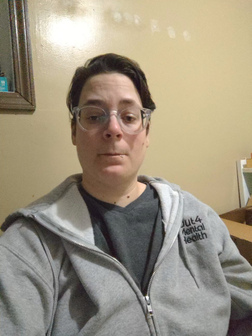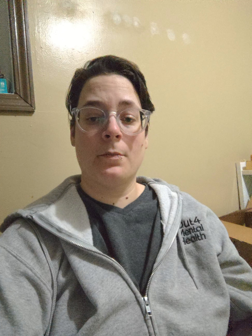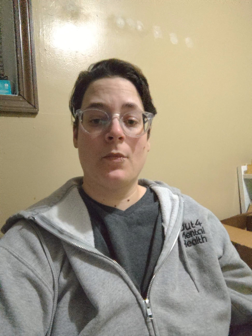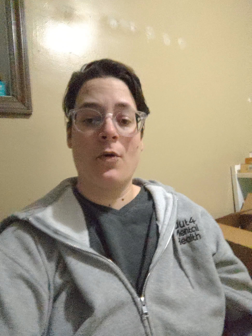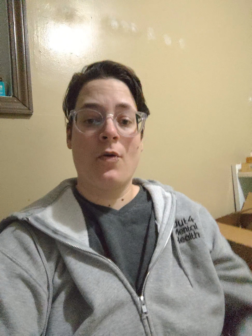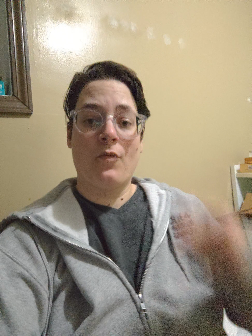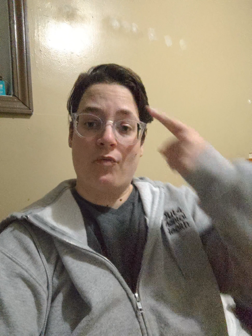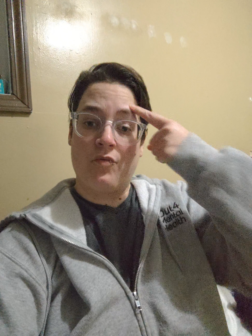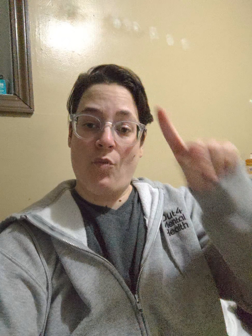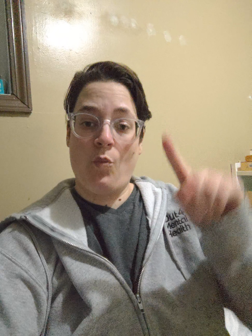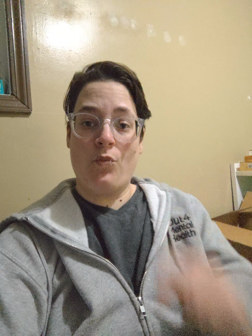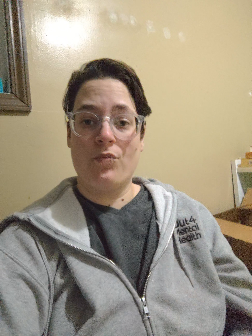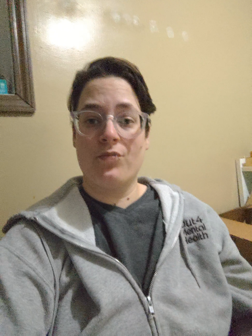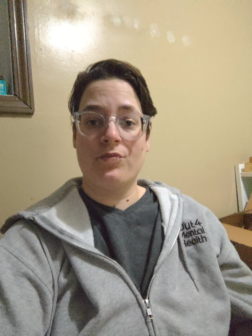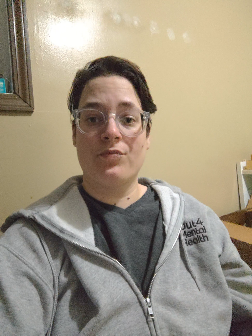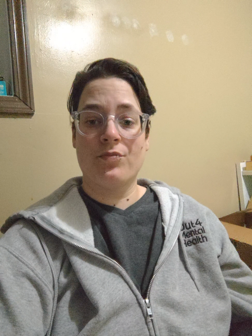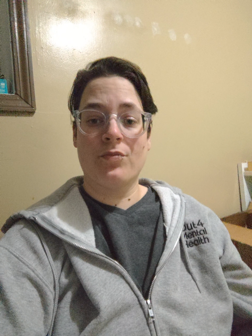for